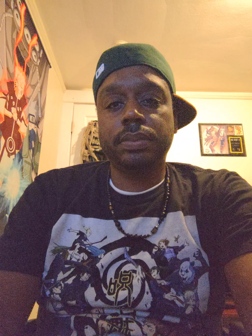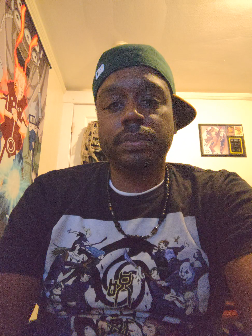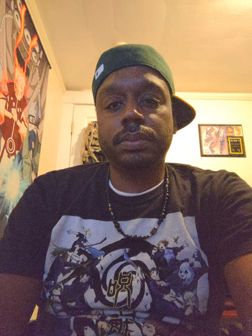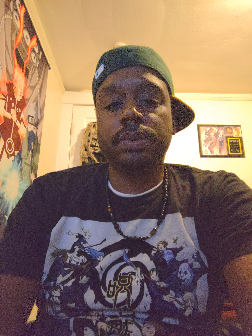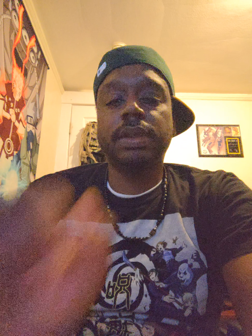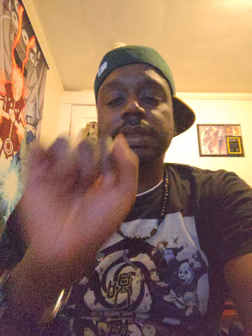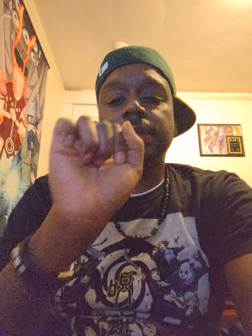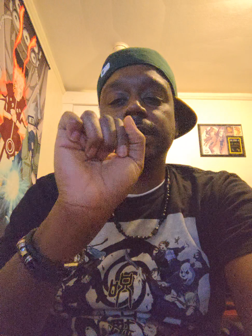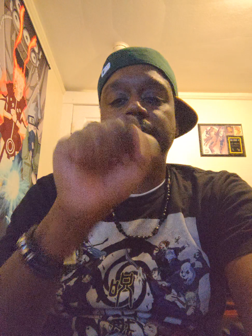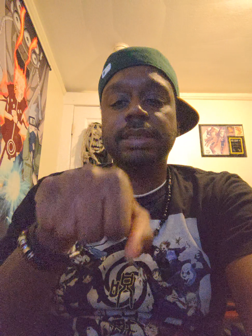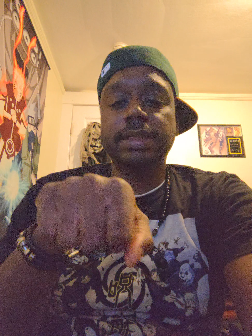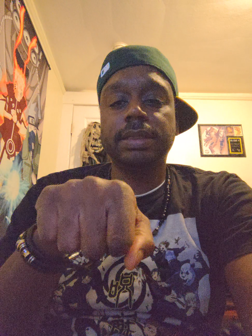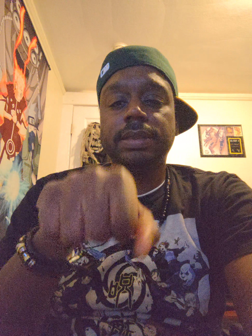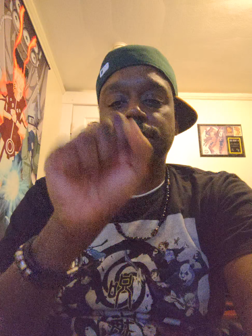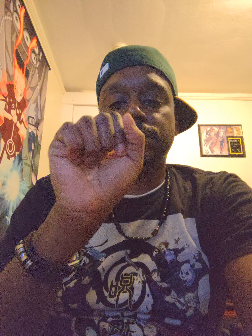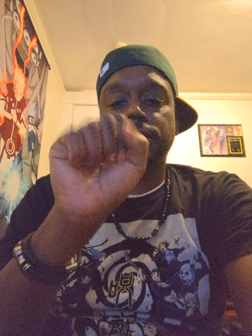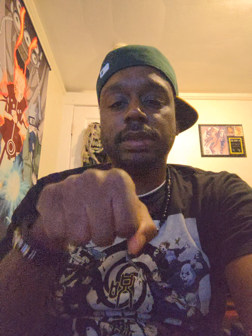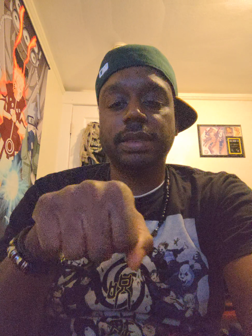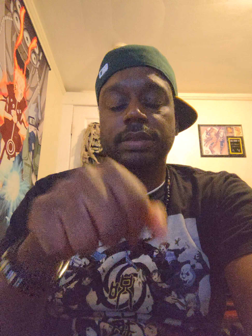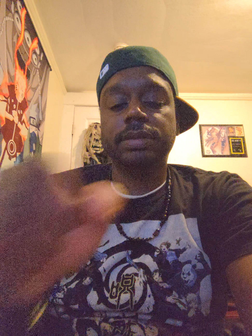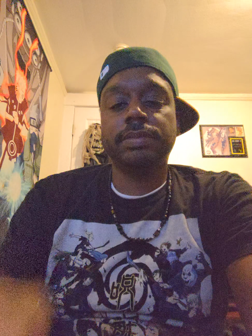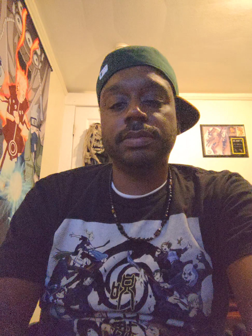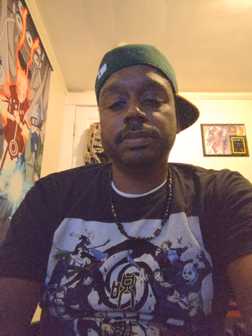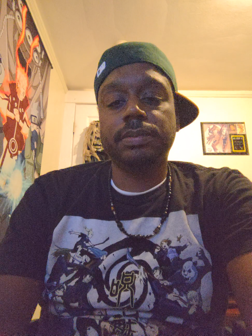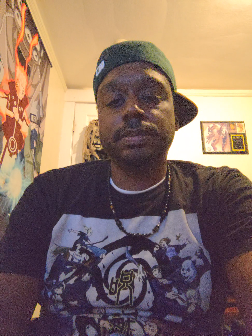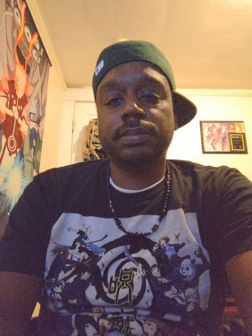yes